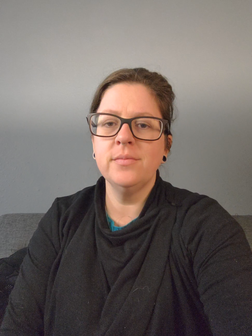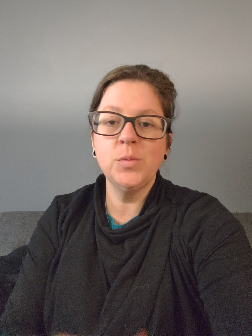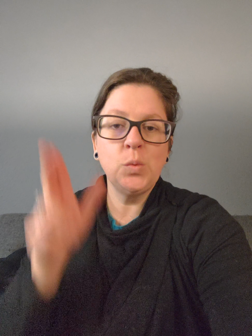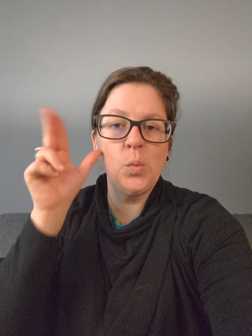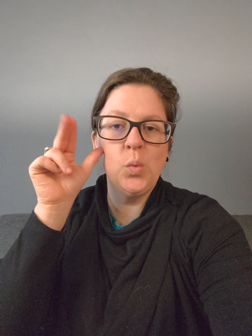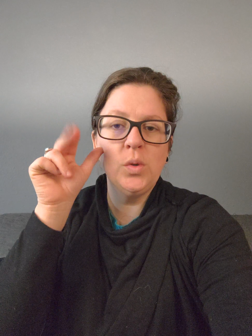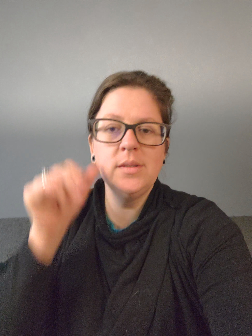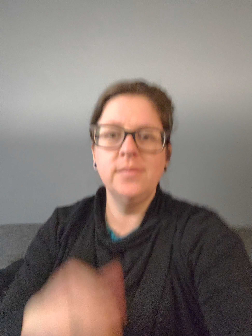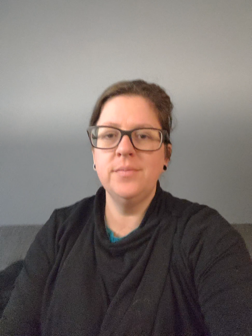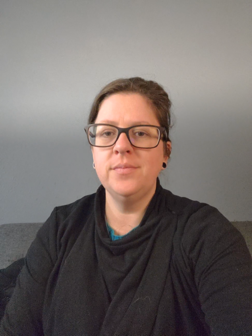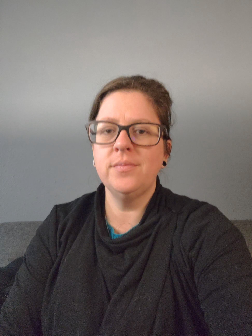horse